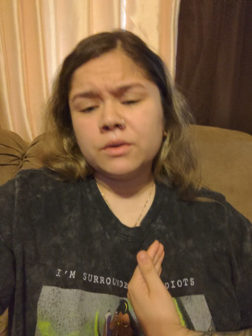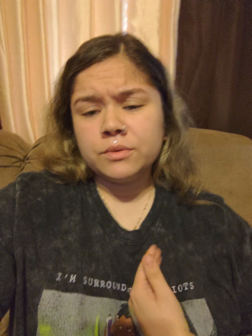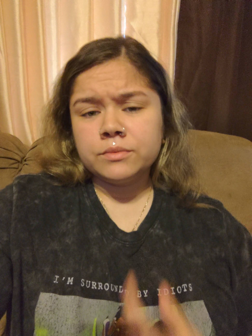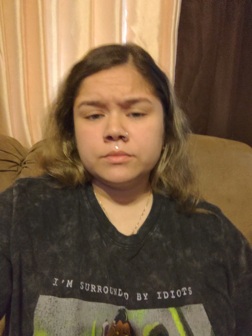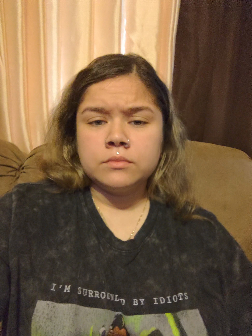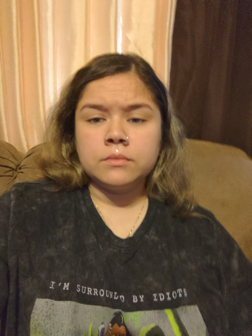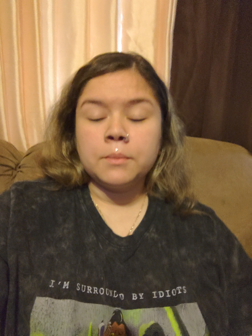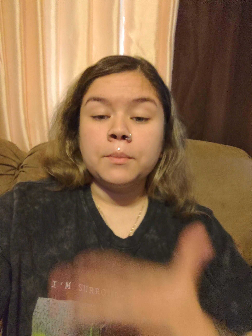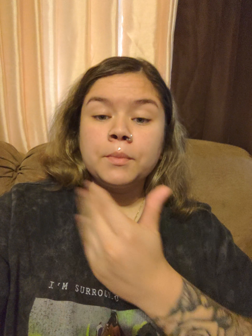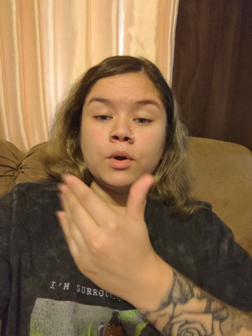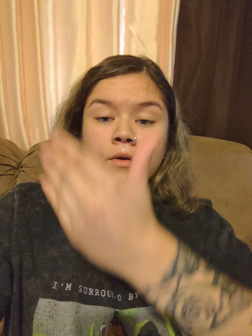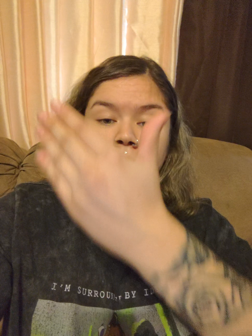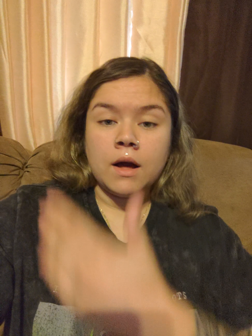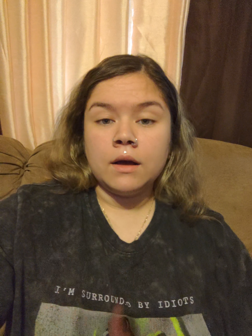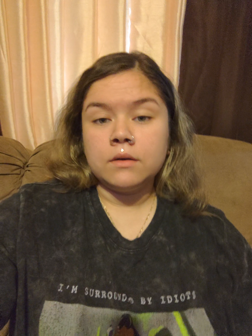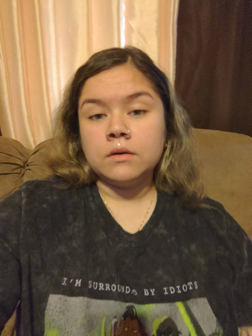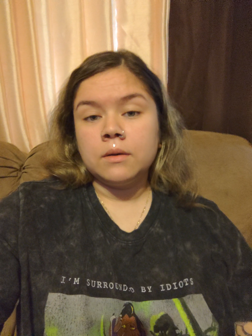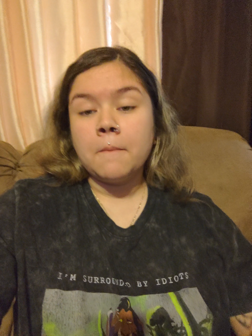butterfly